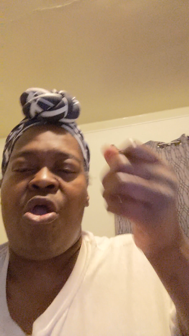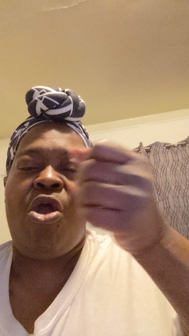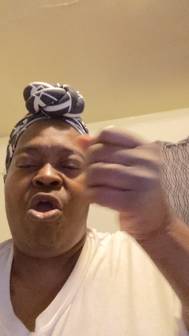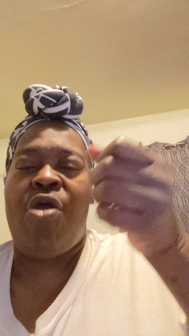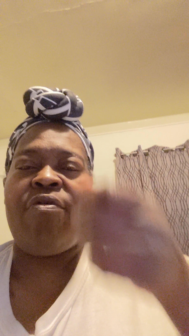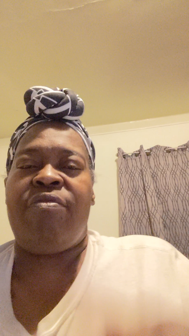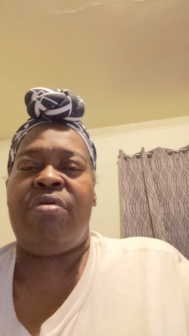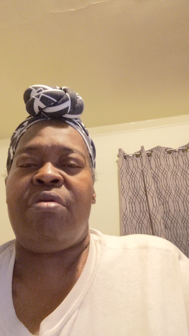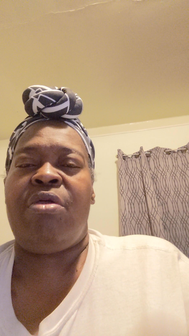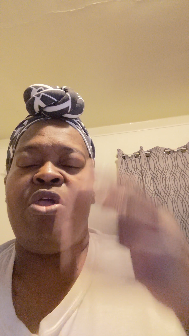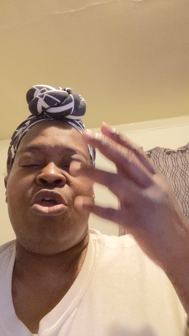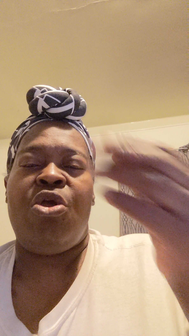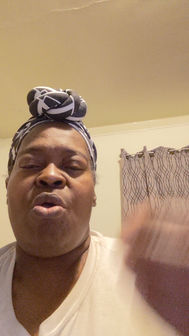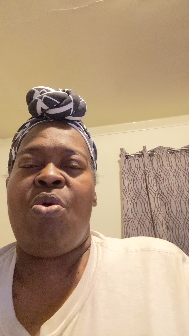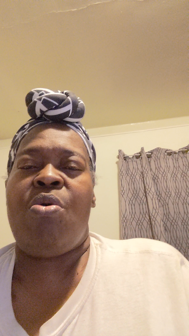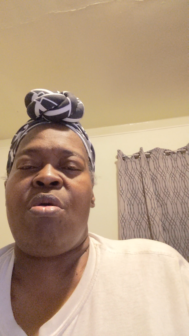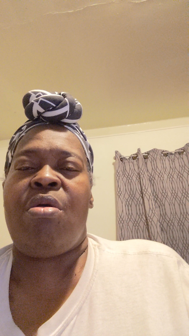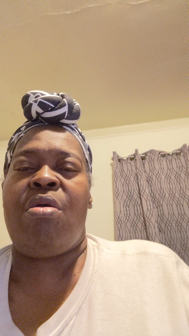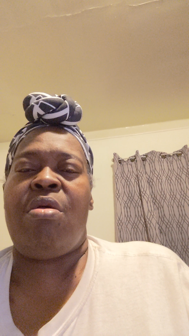got to